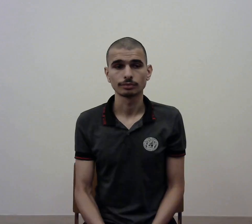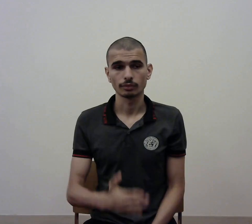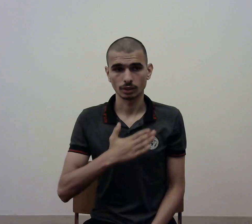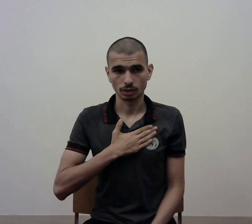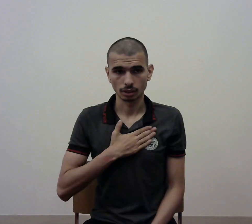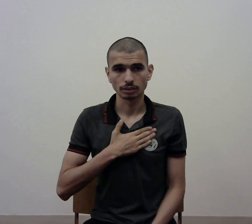mən